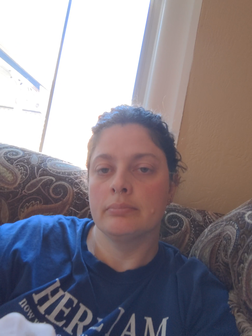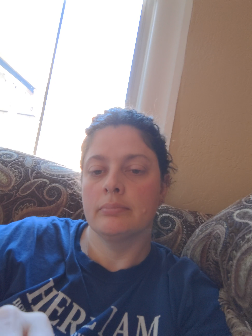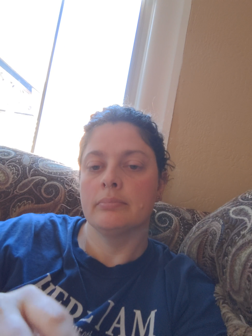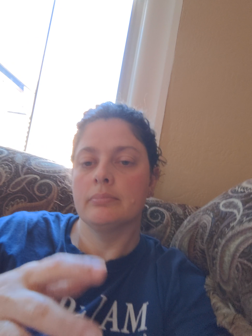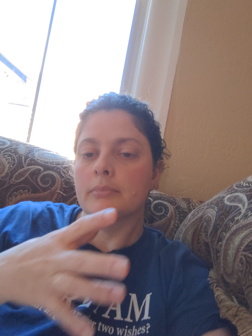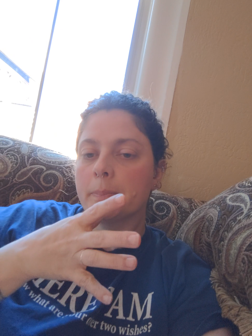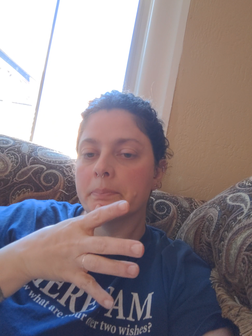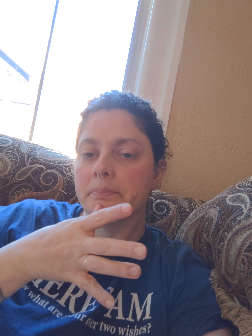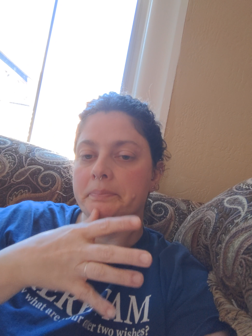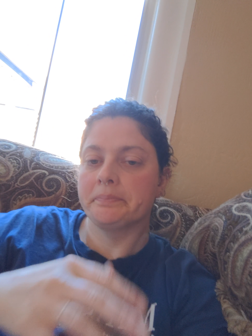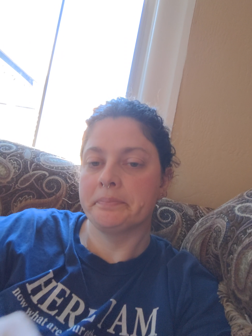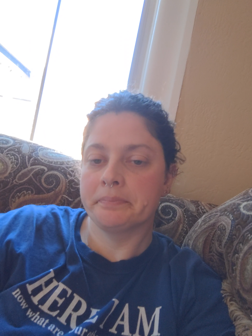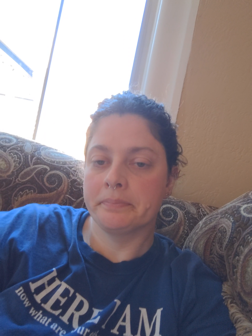mom